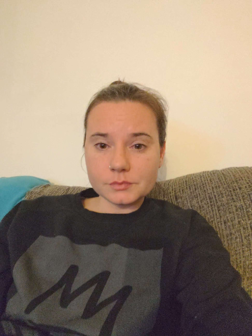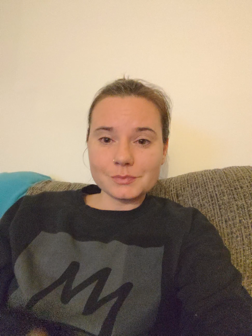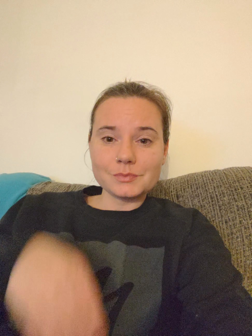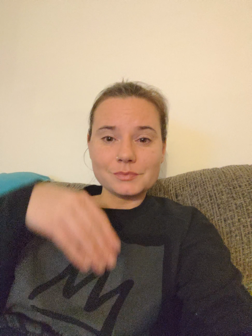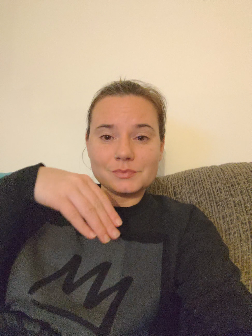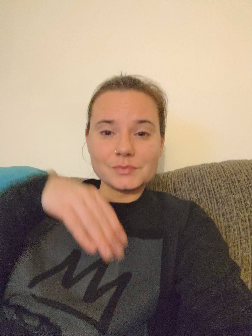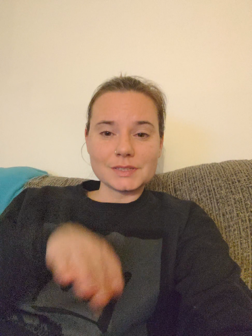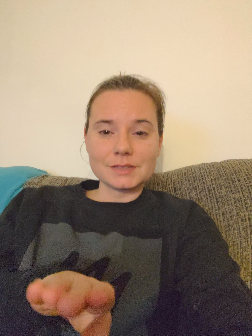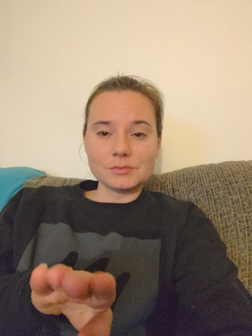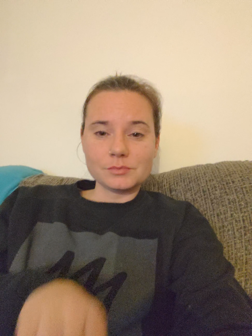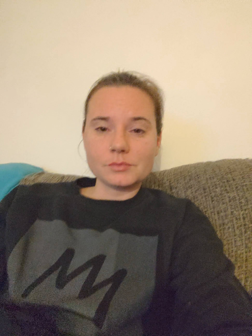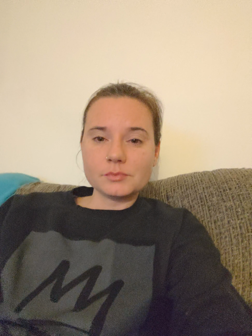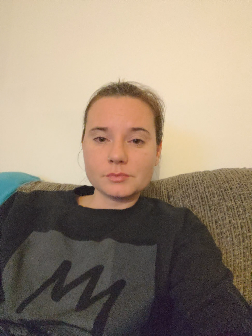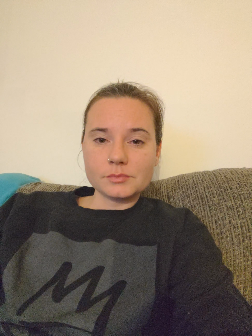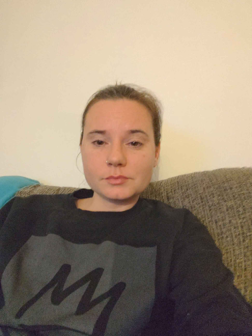into